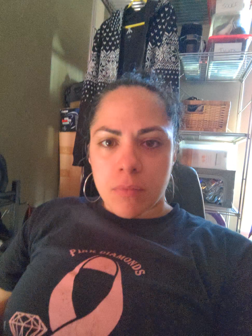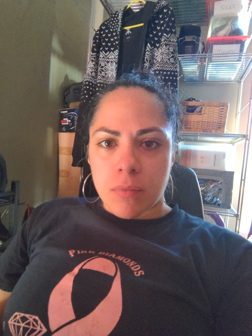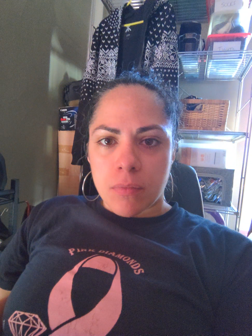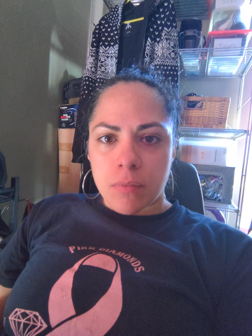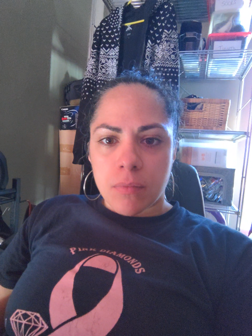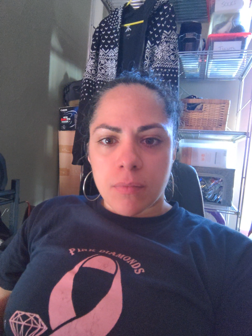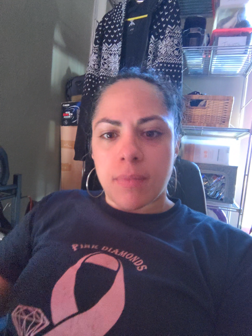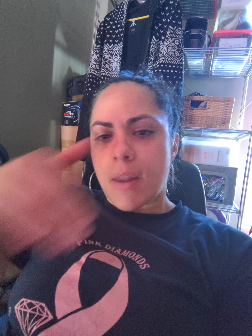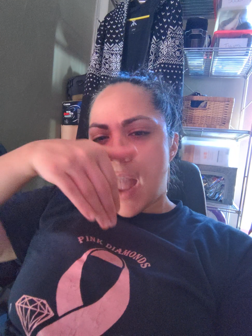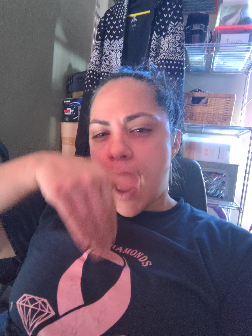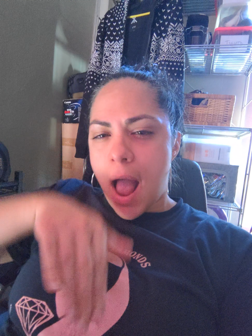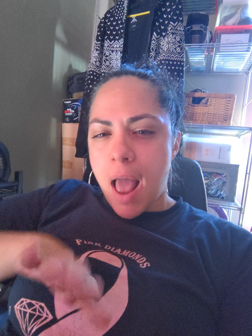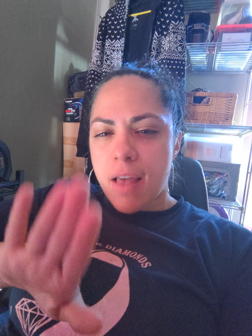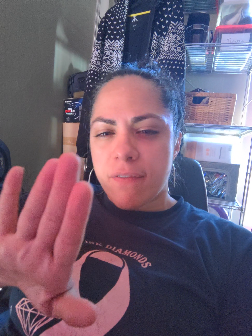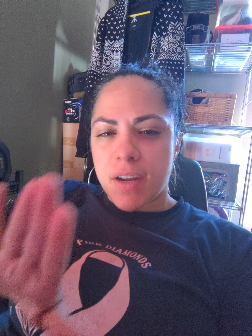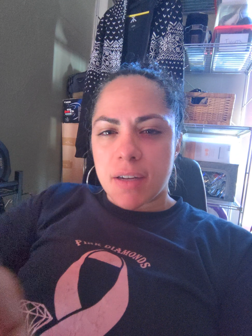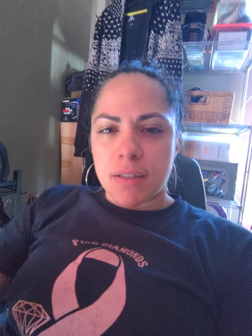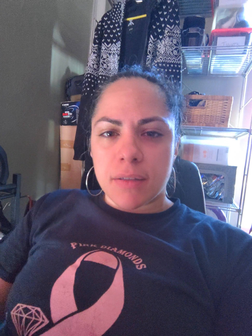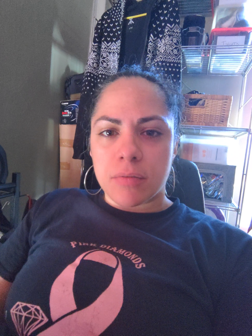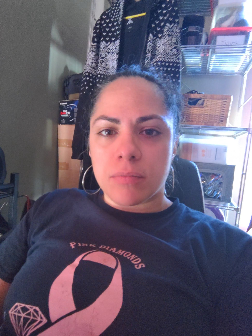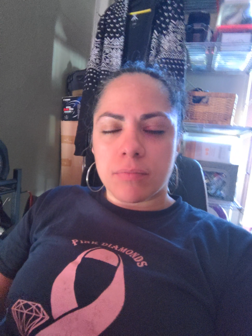elephant